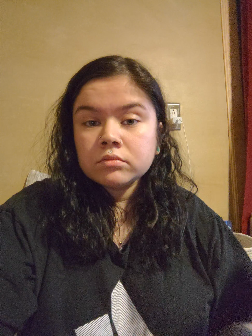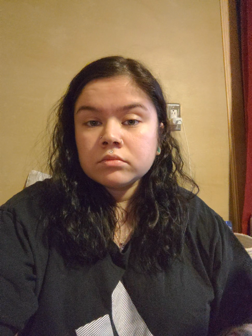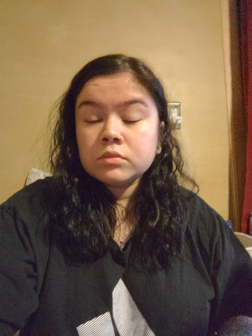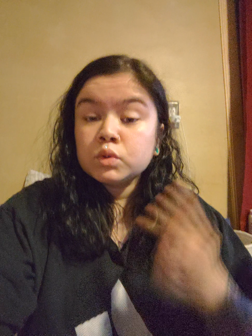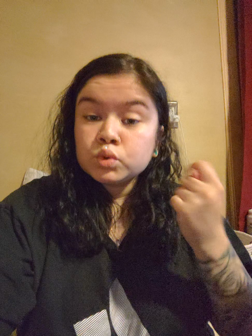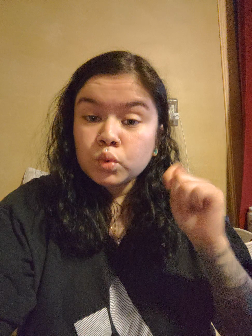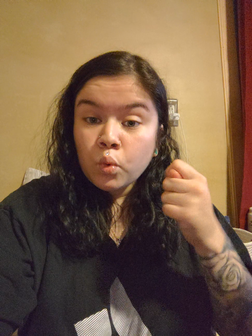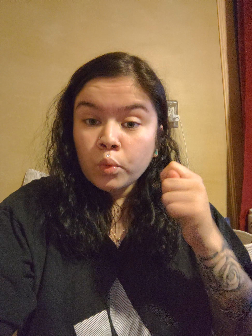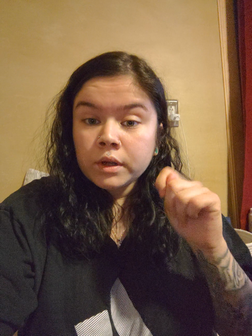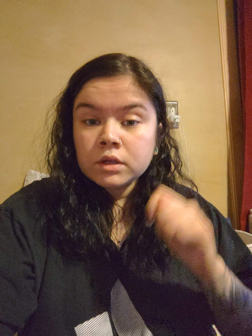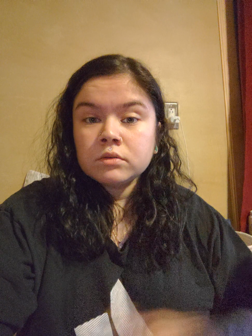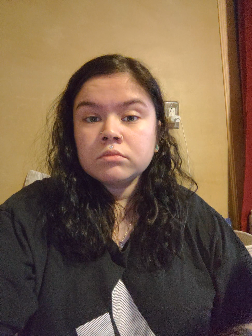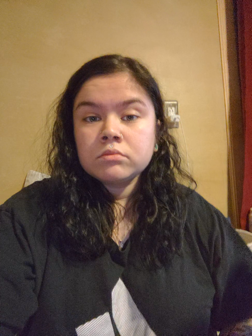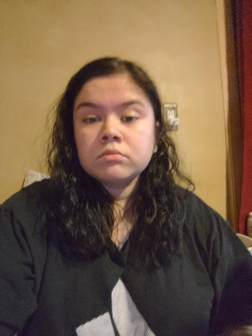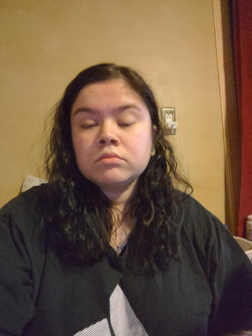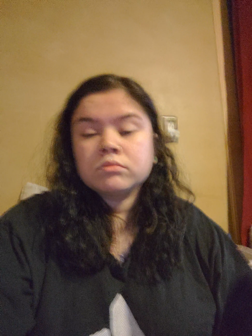toy